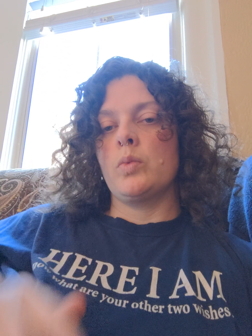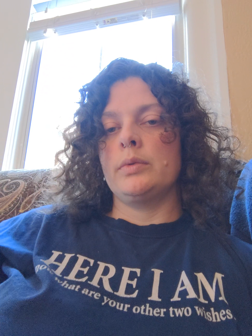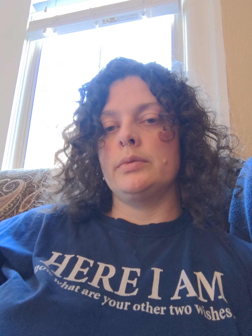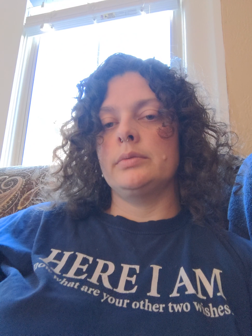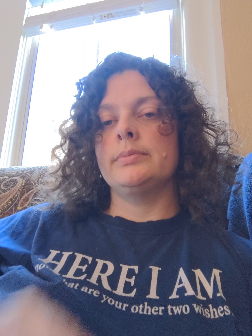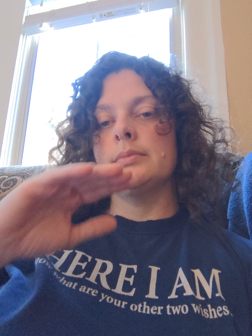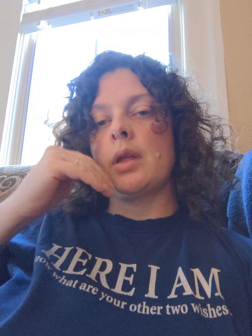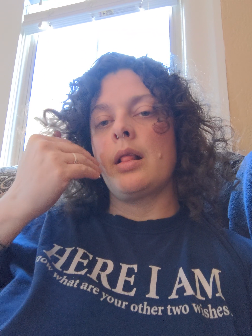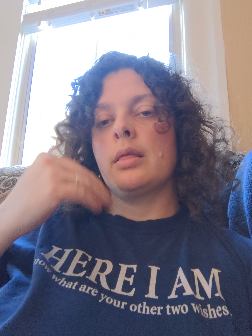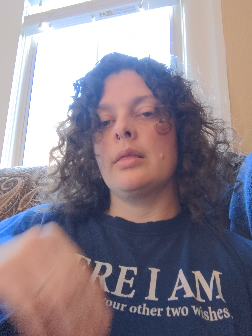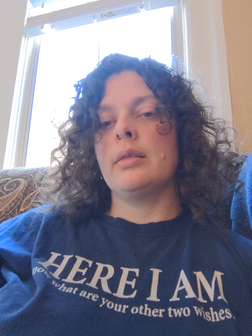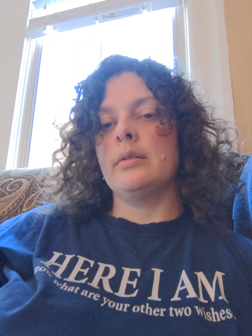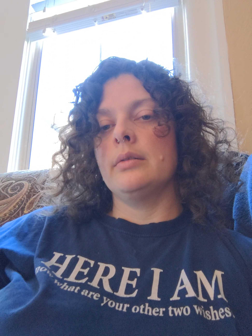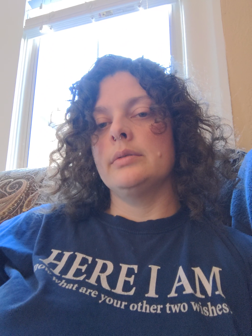smile